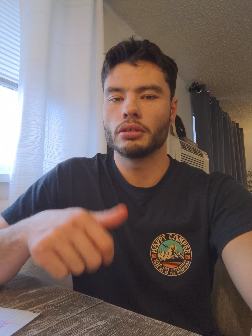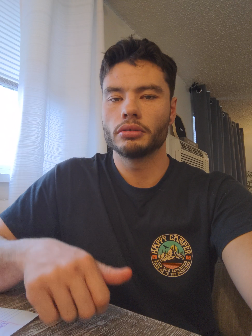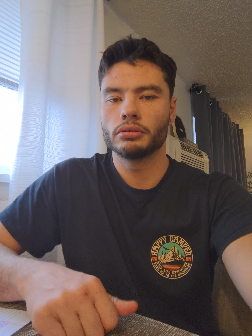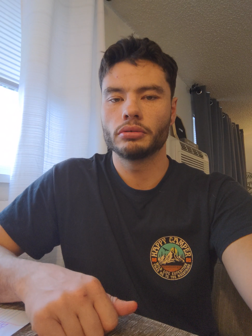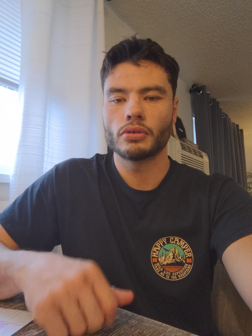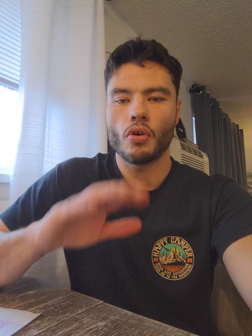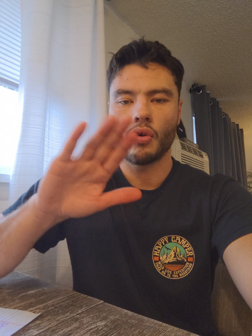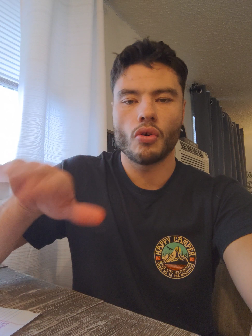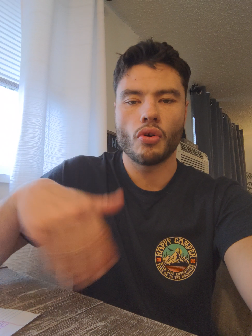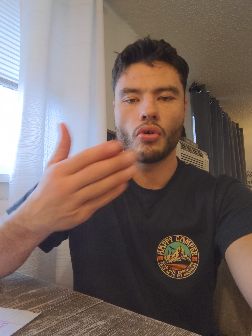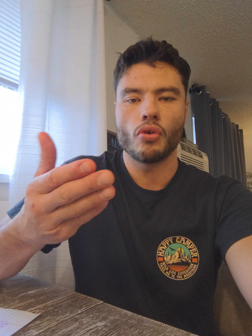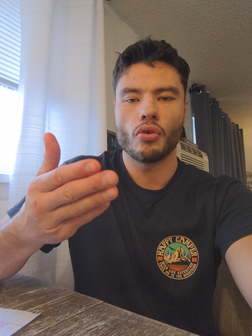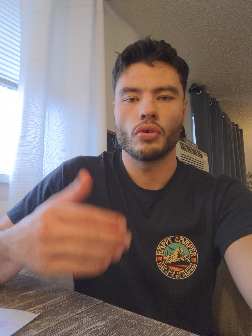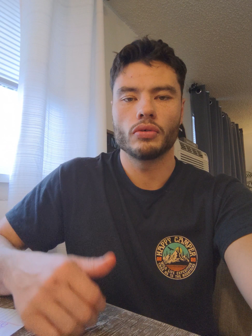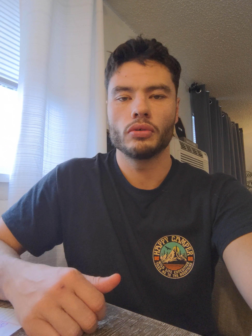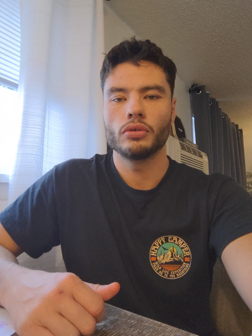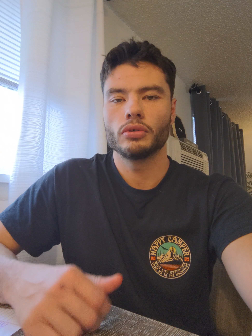all